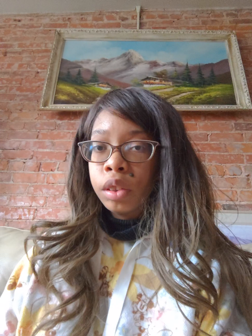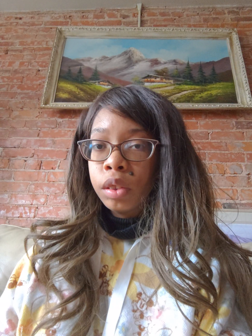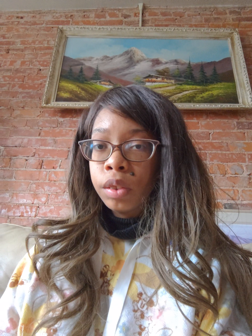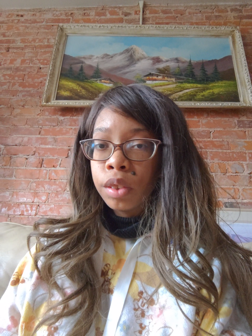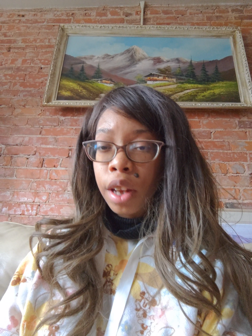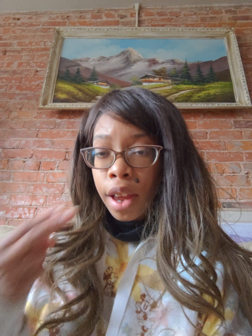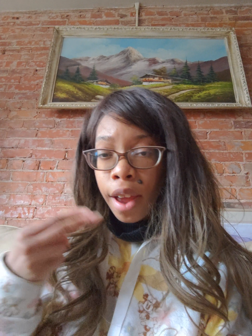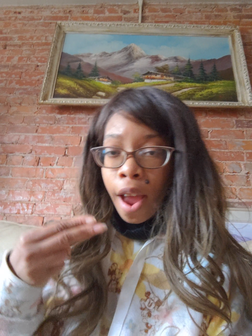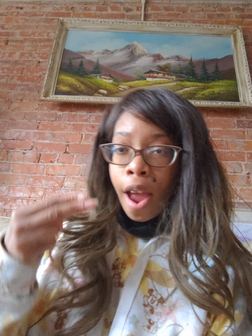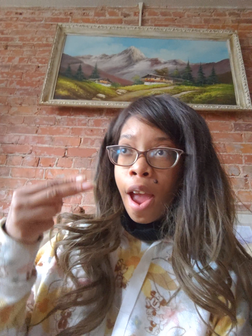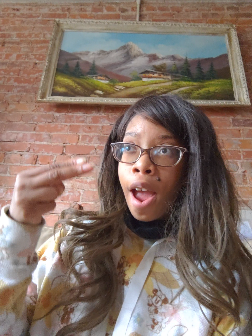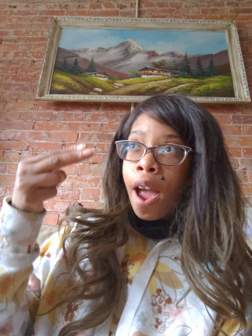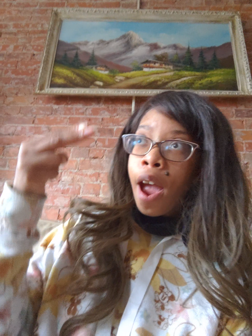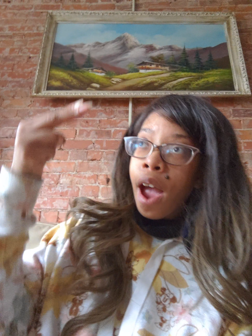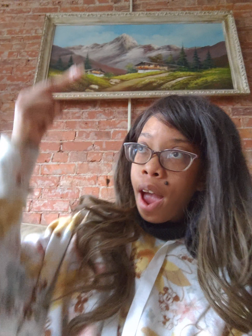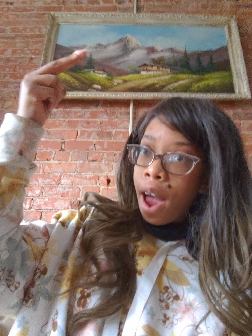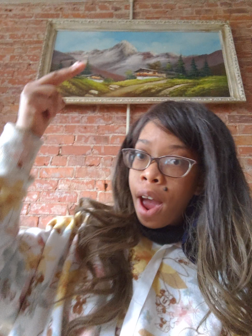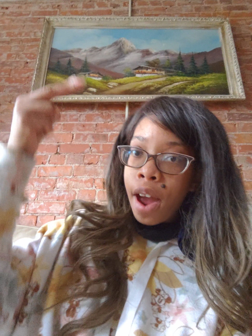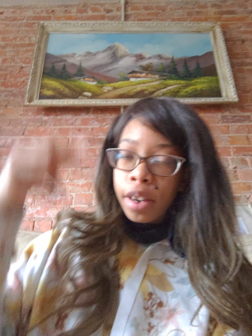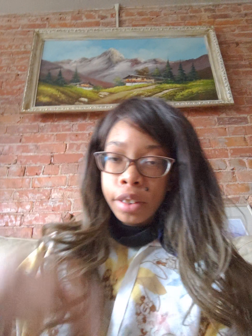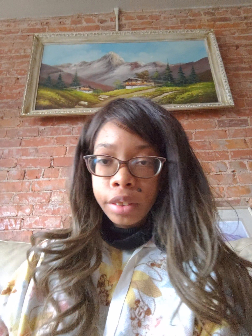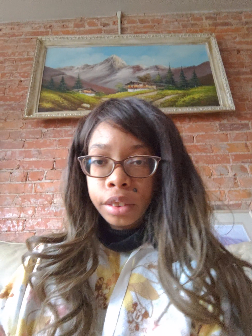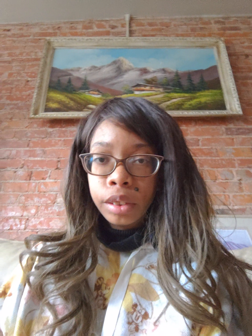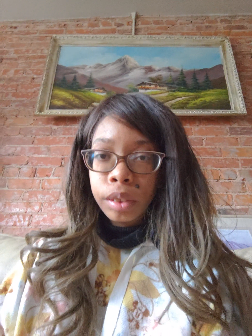high